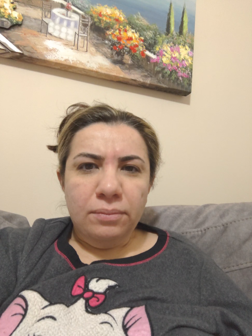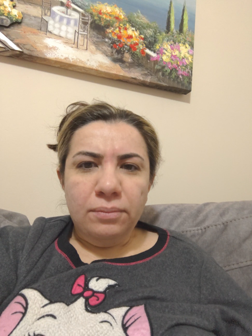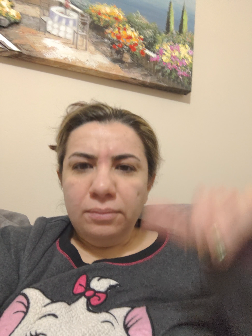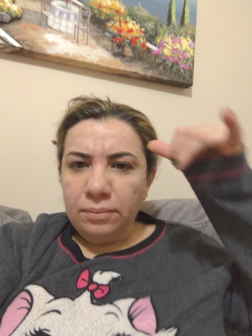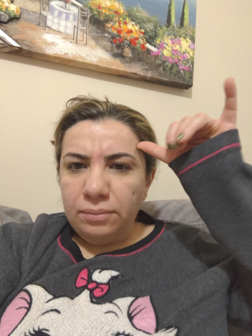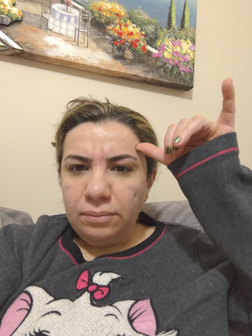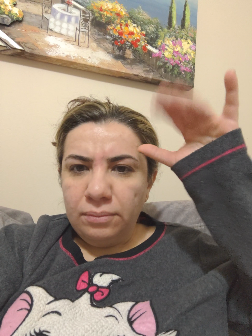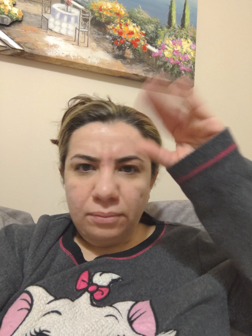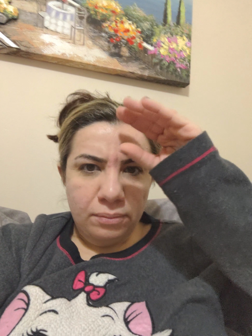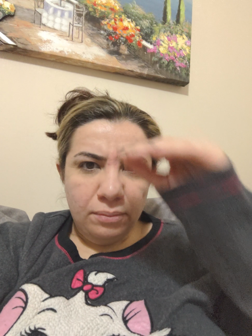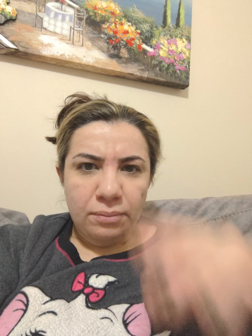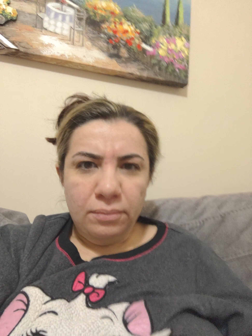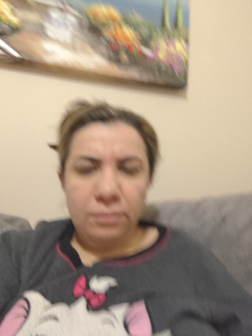cowboy